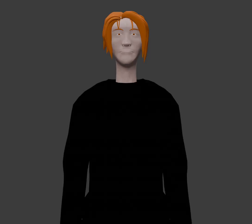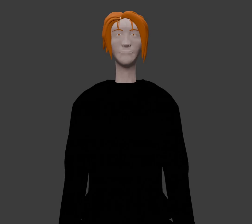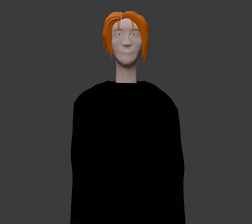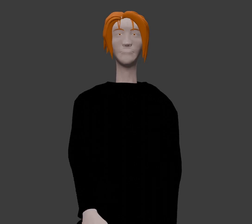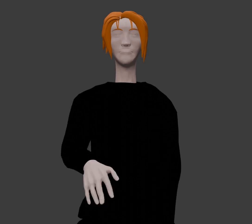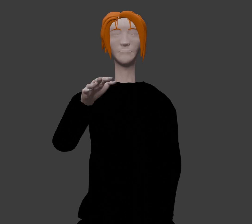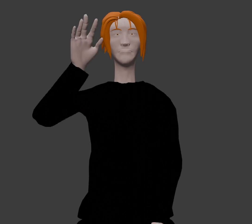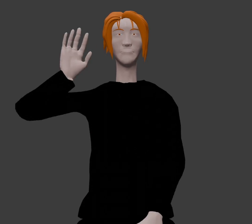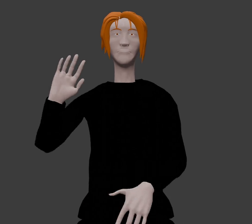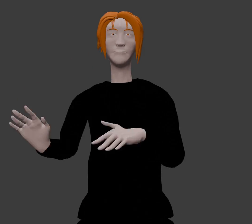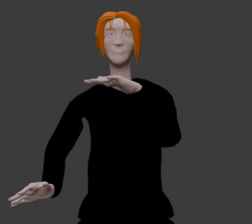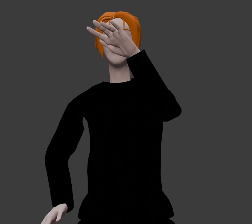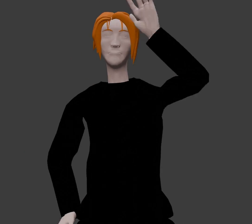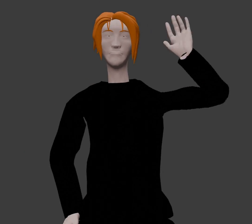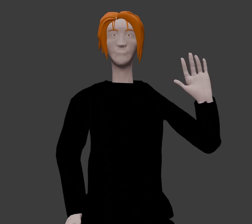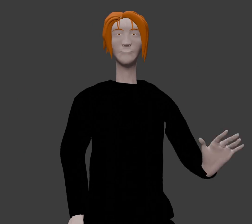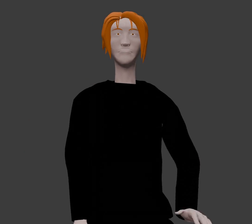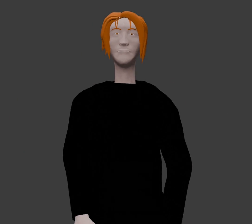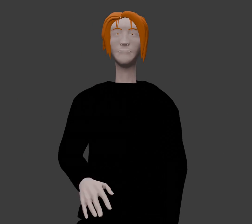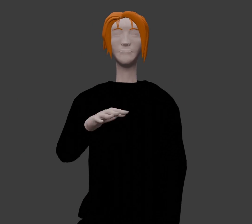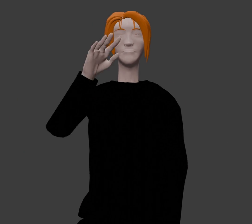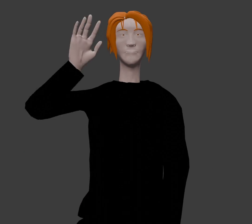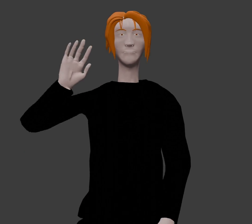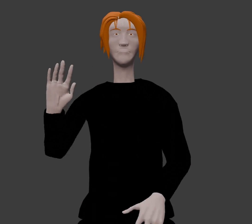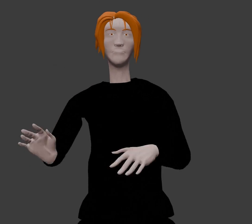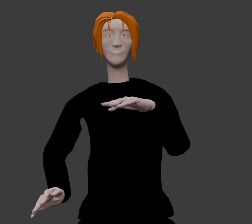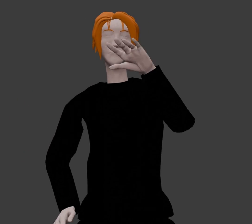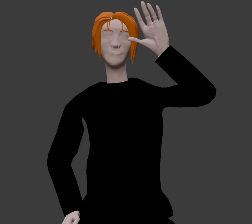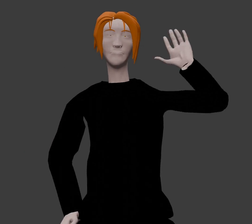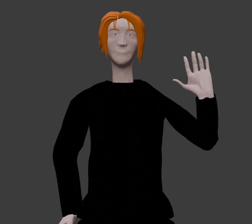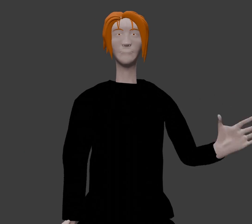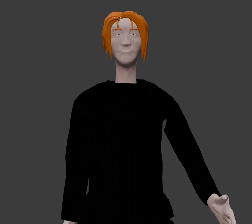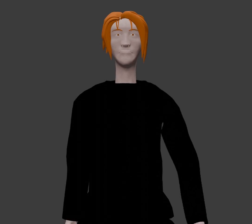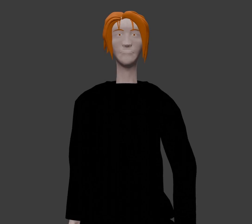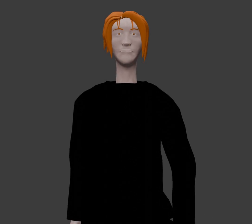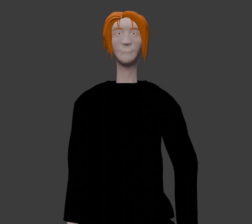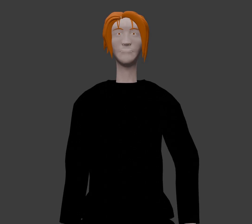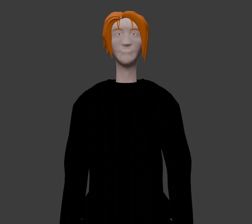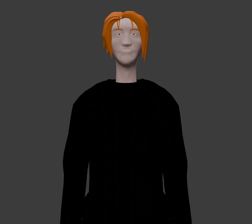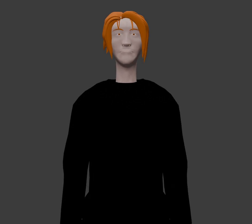Backstroke